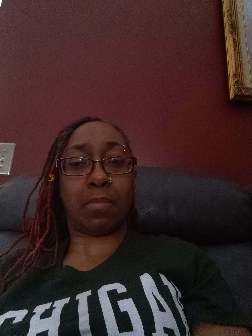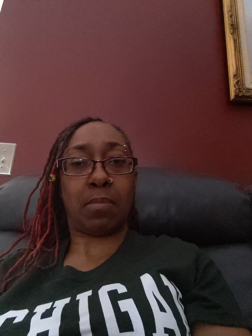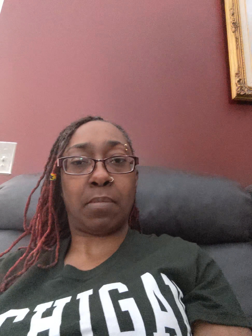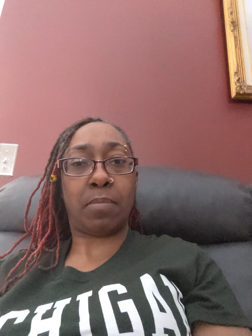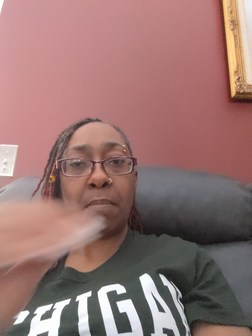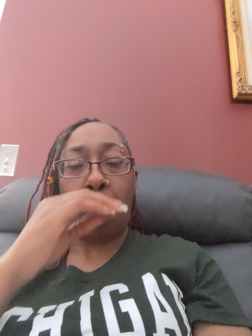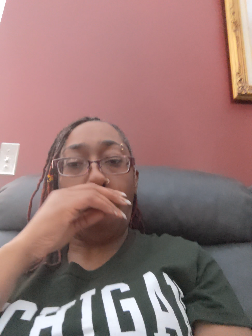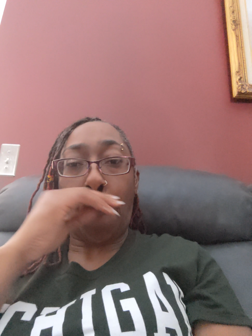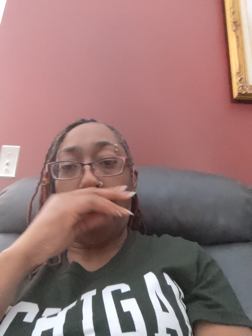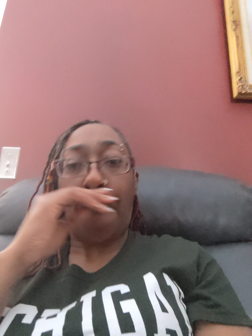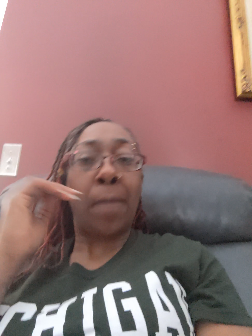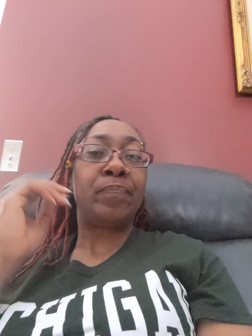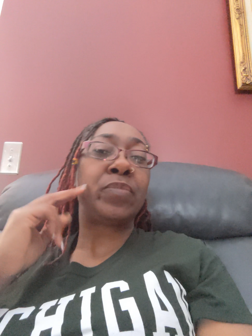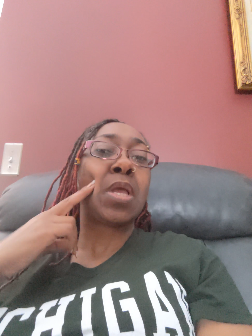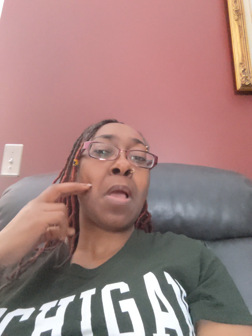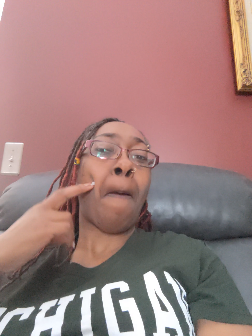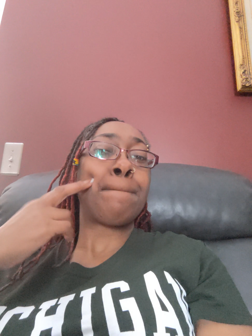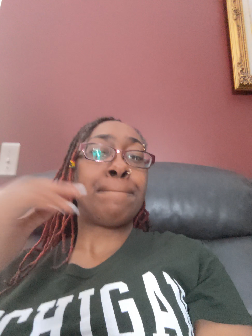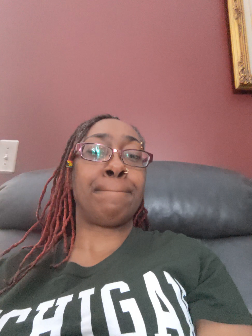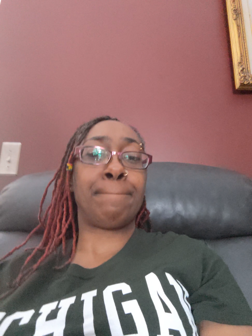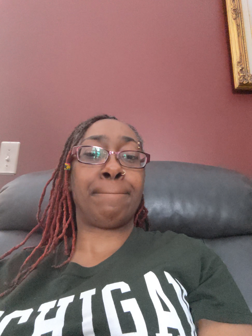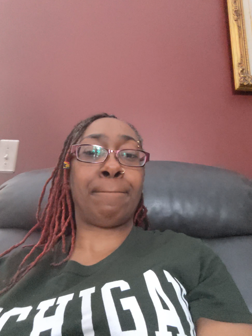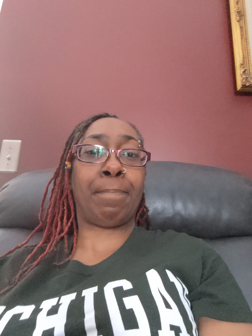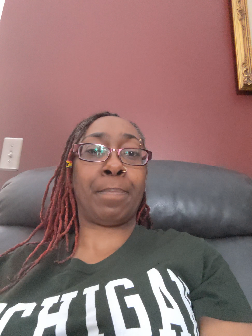gum